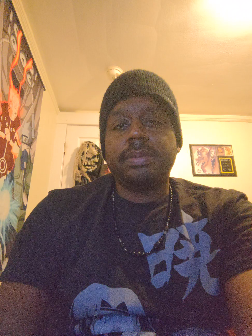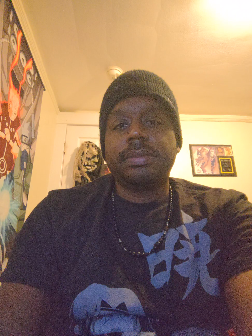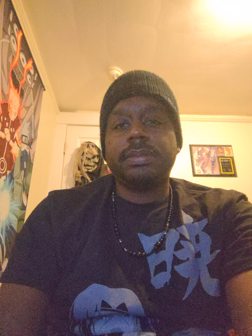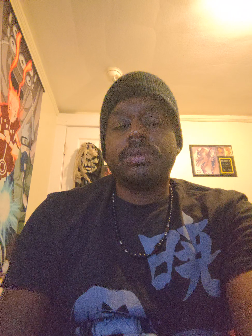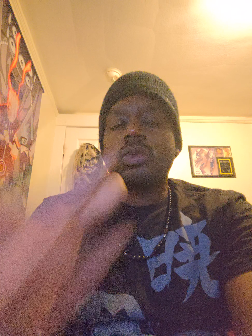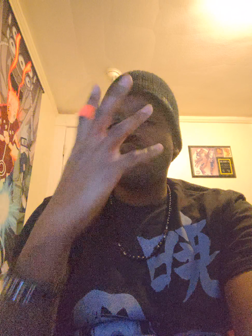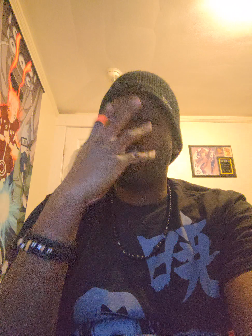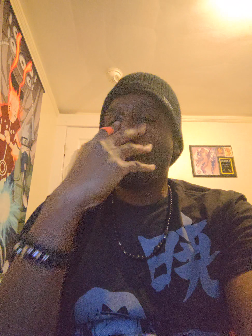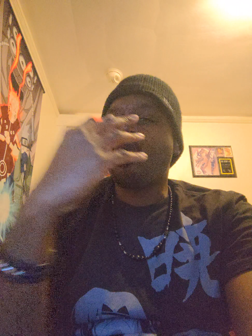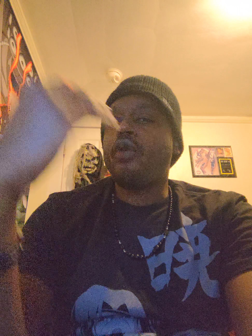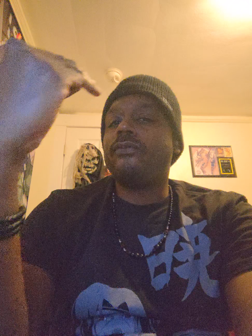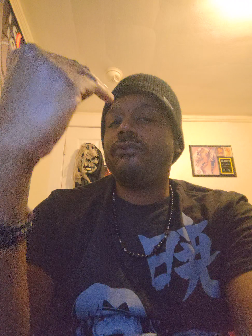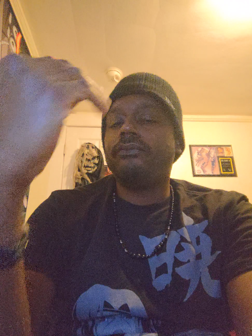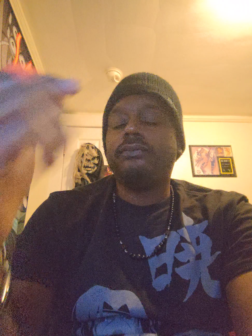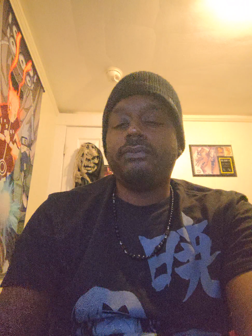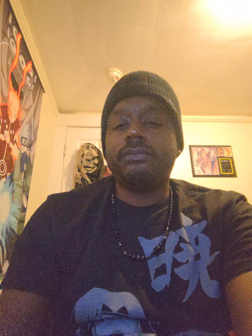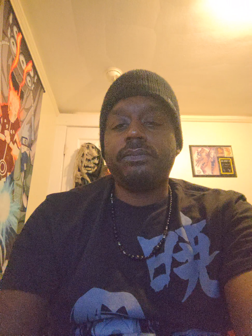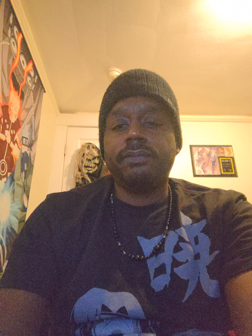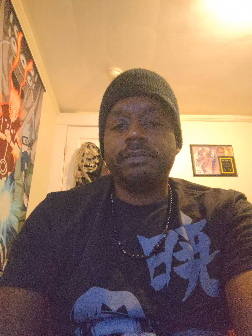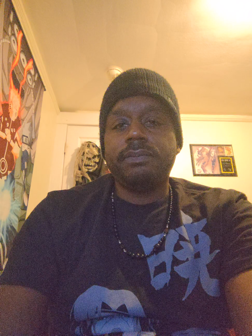wolf